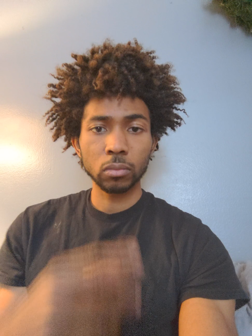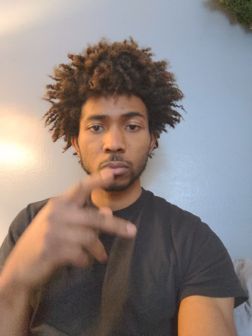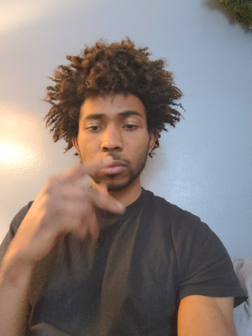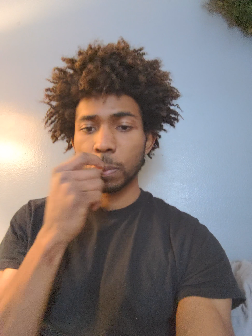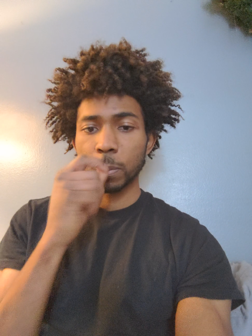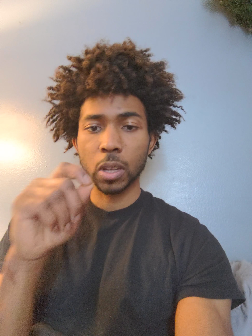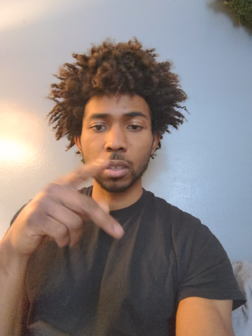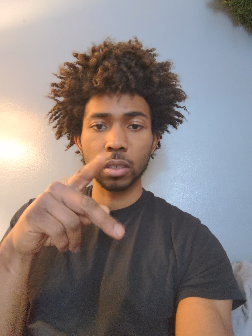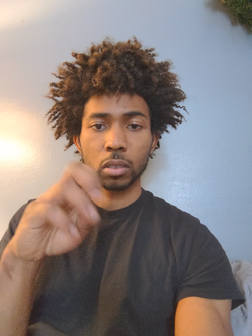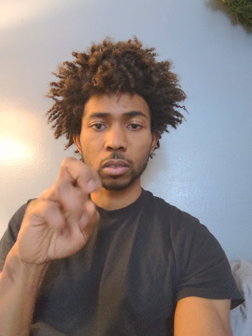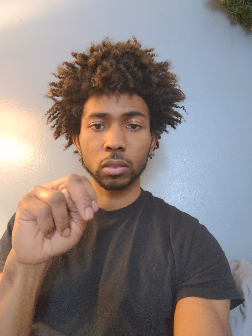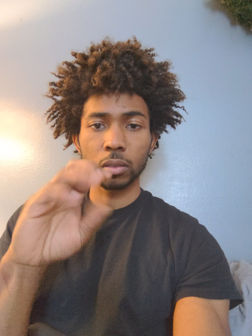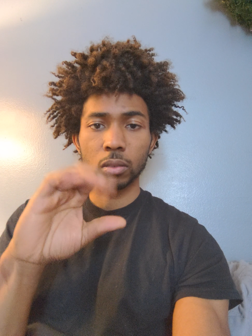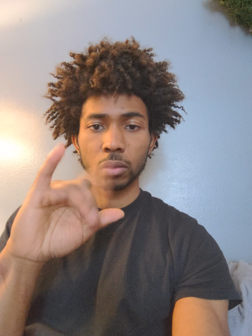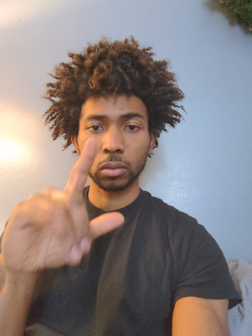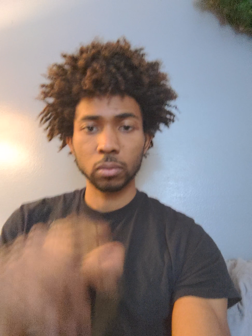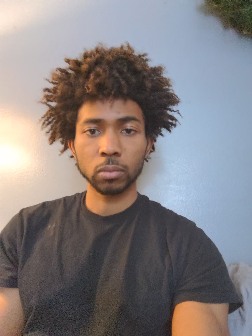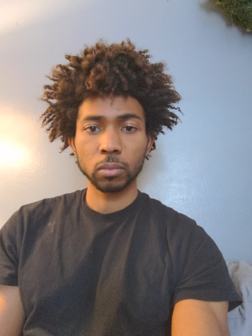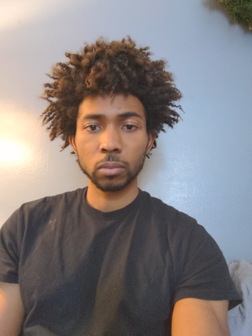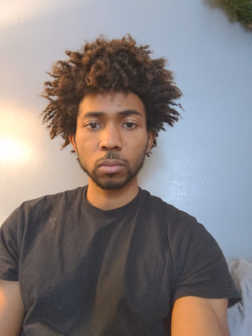pencil